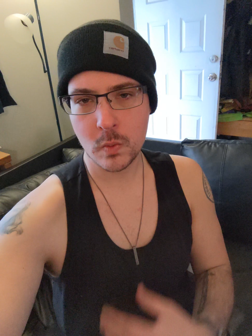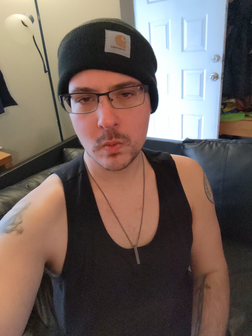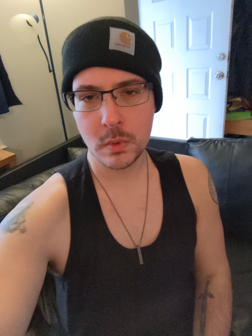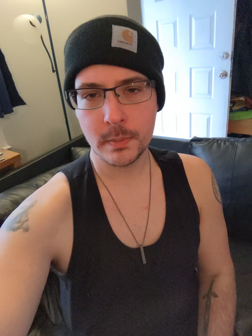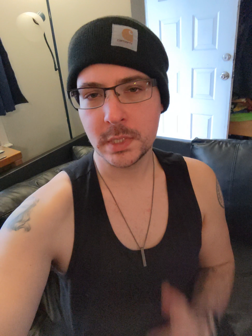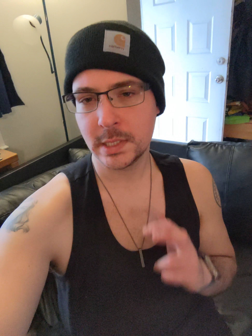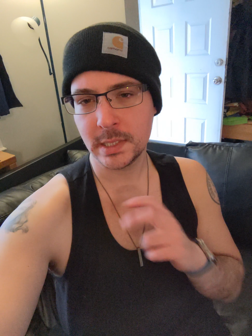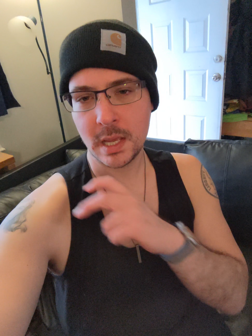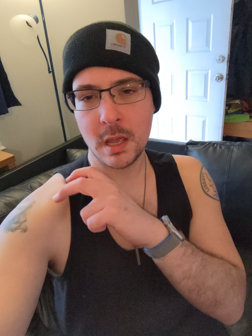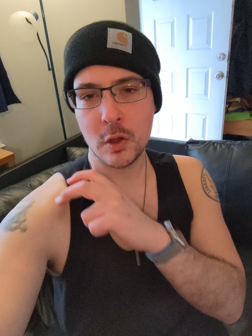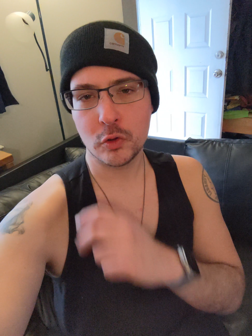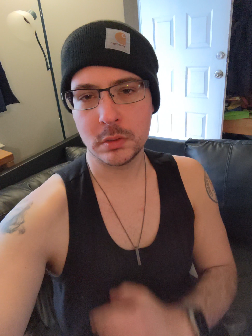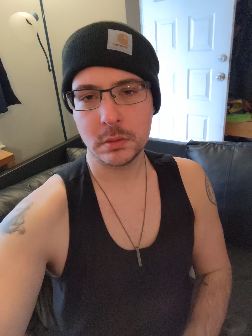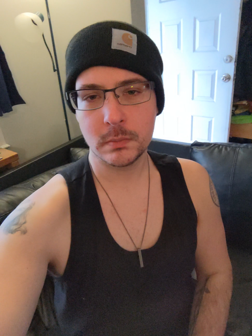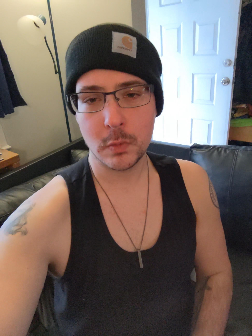stairs